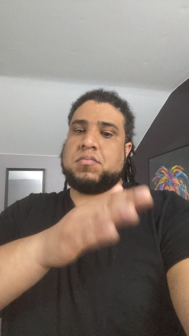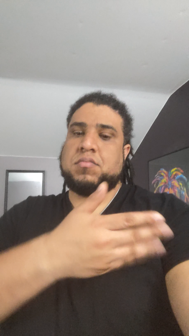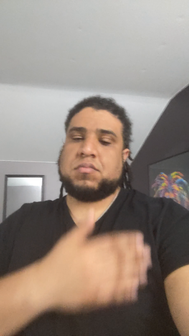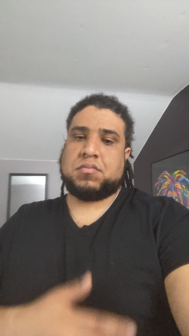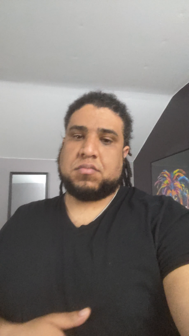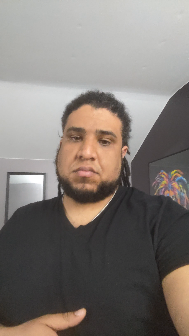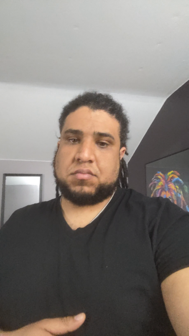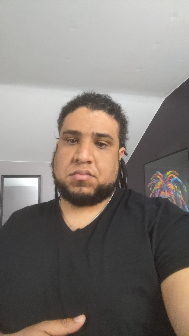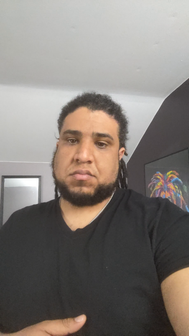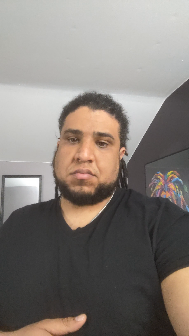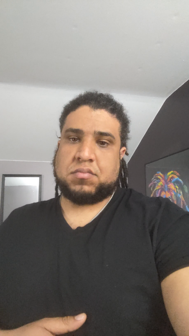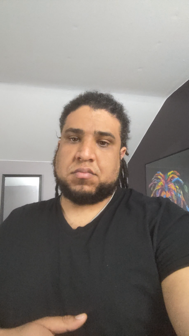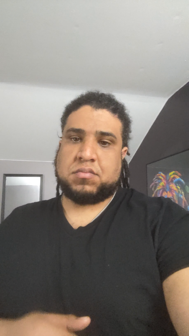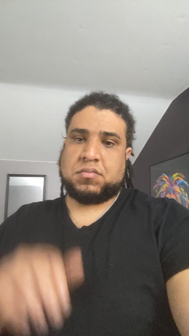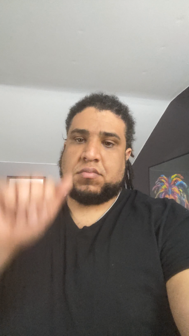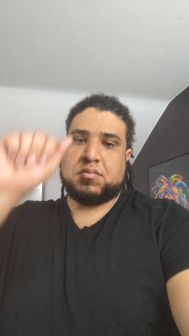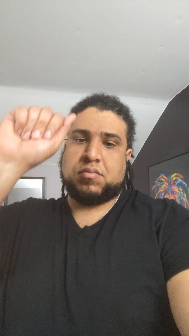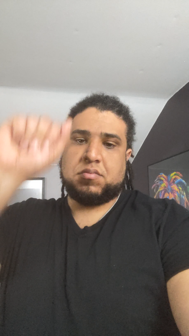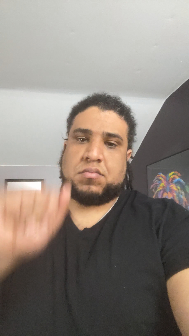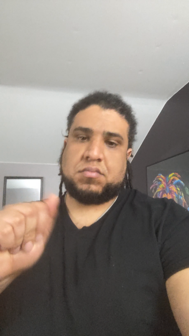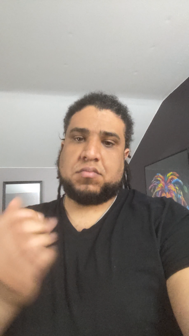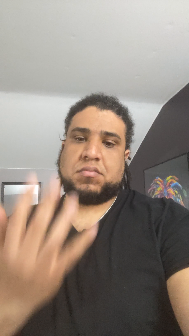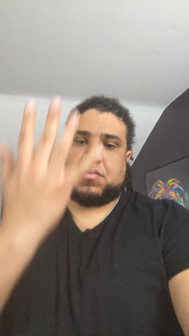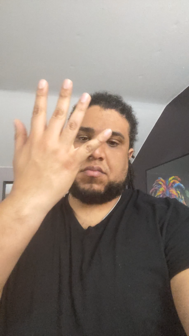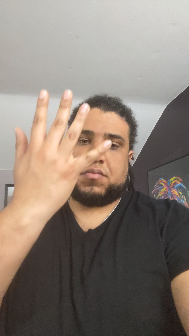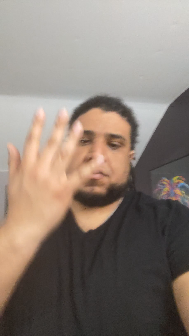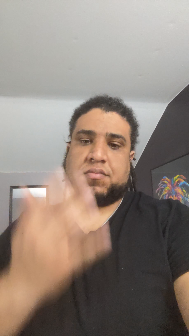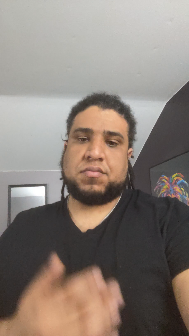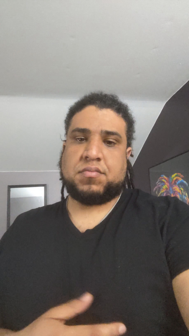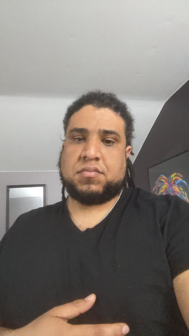gloves